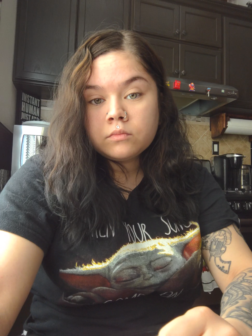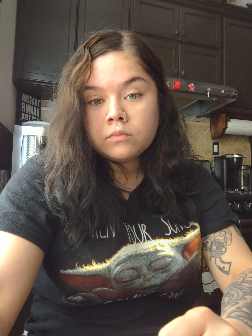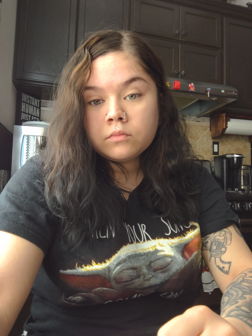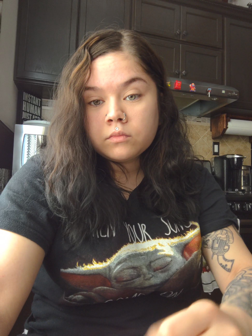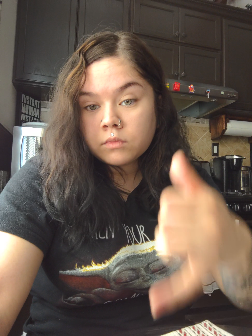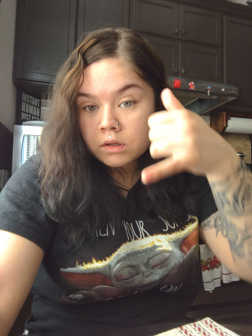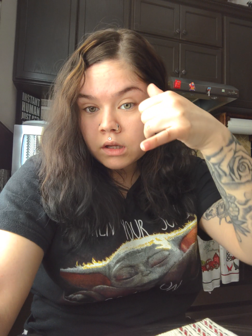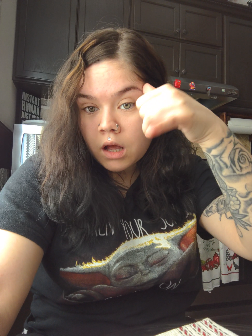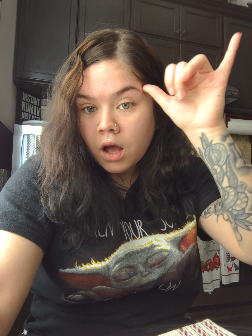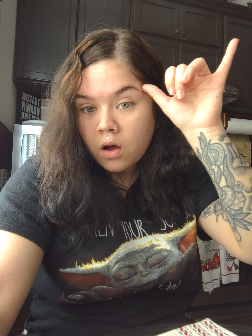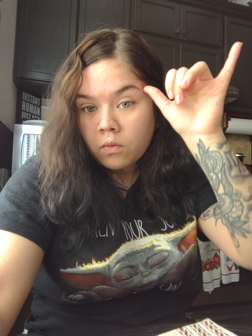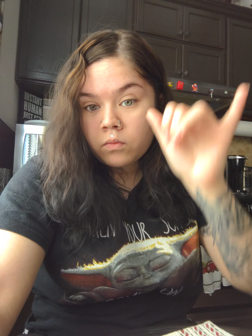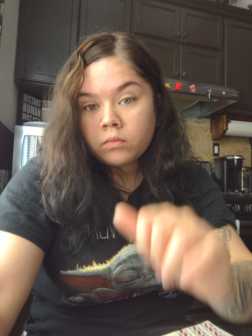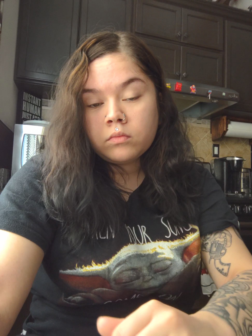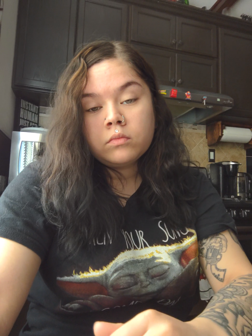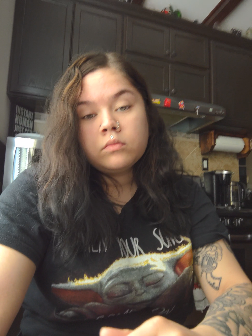cow